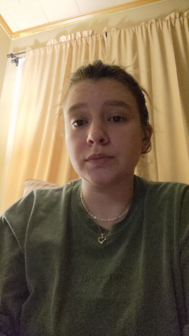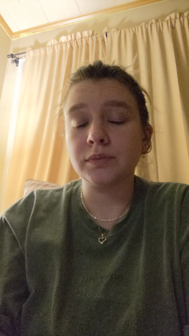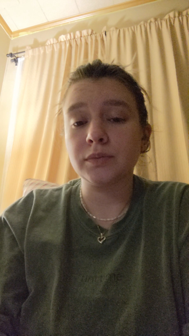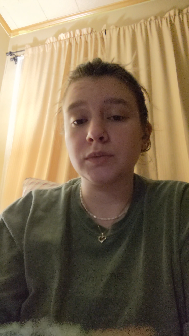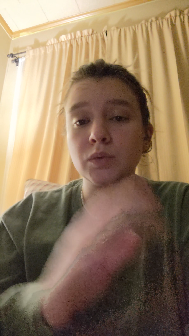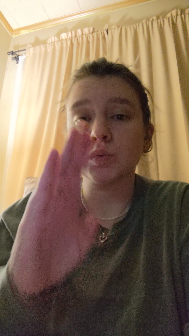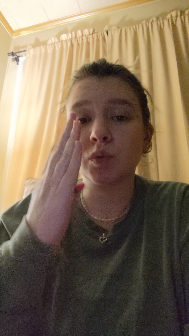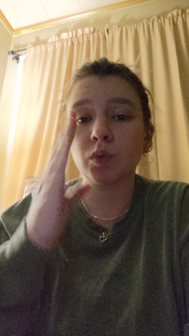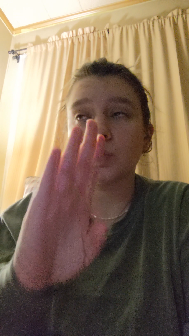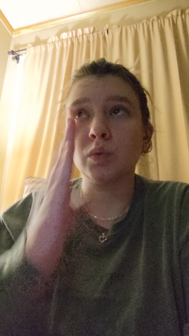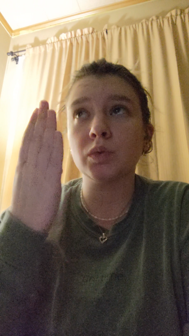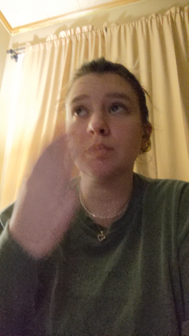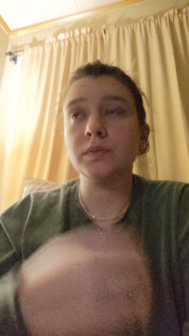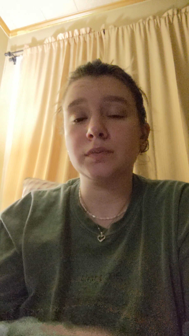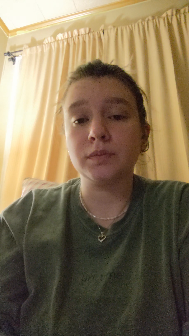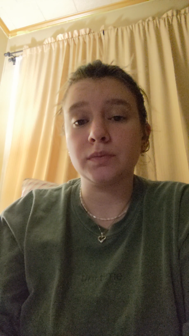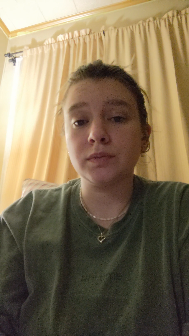door